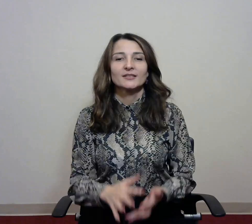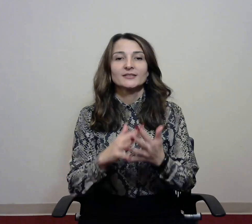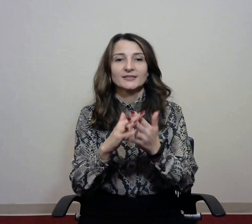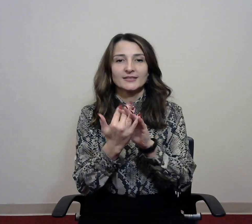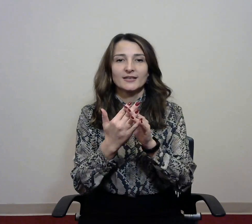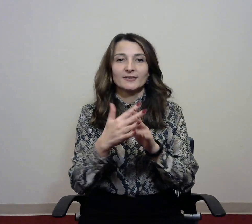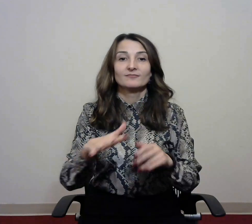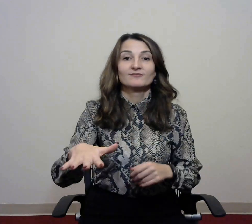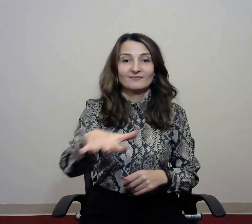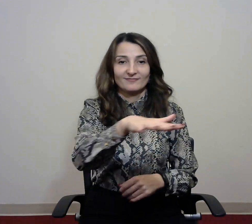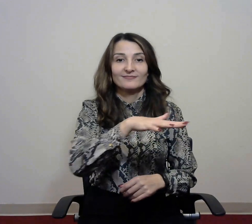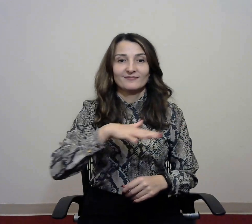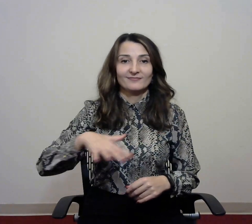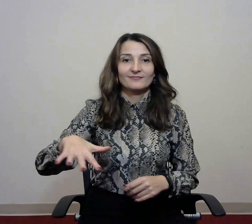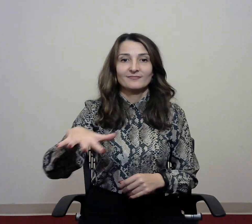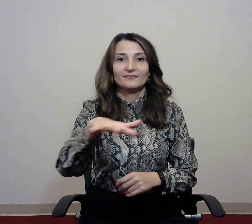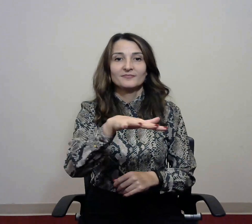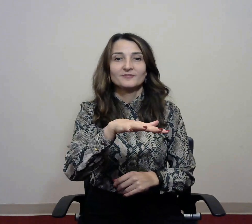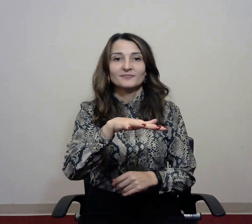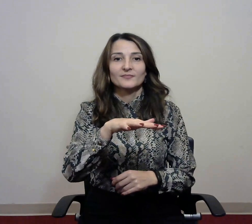rayonlarda